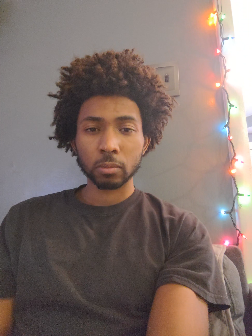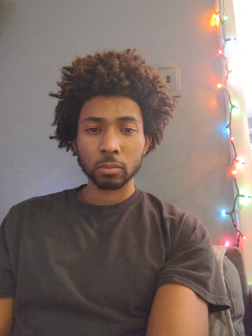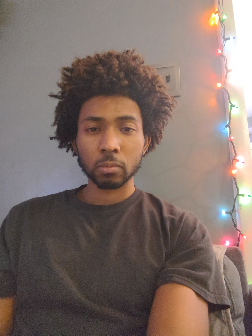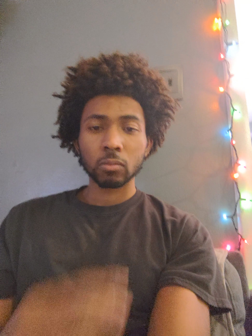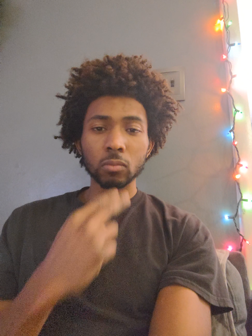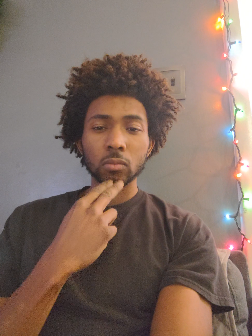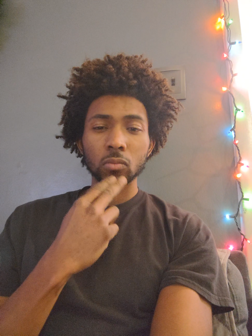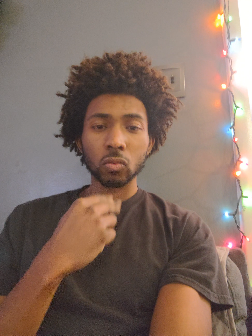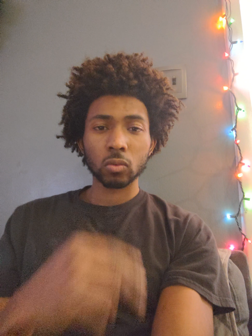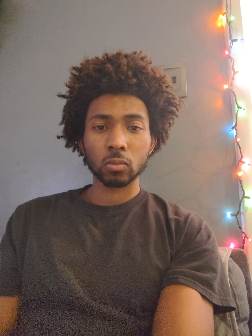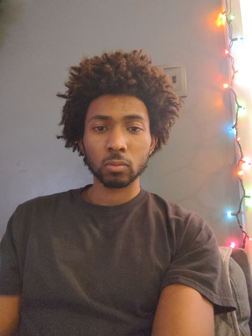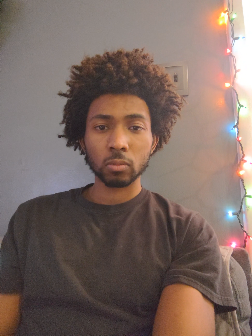cute